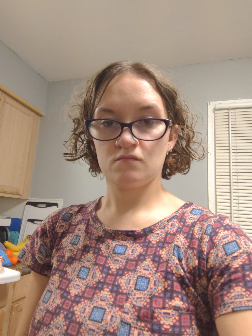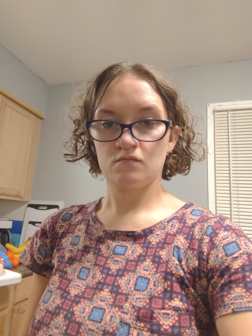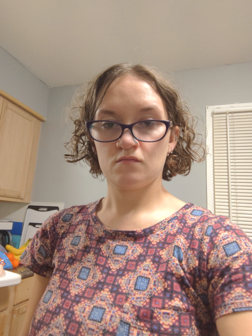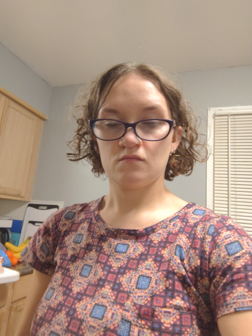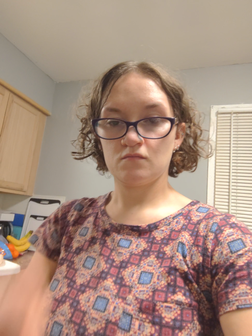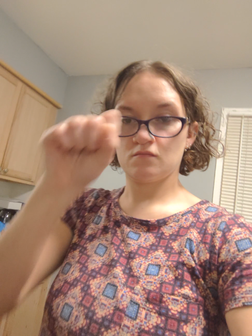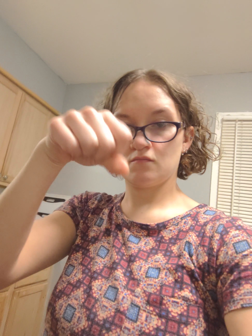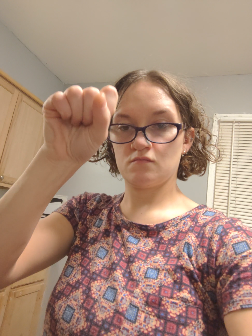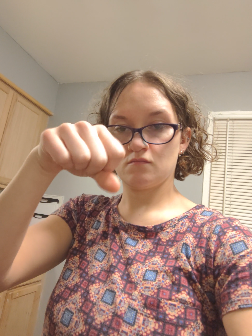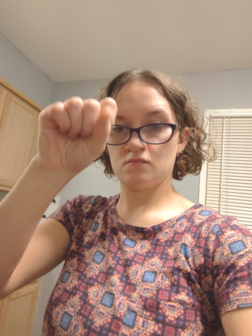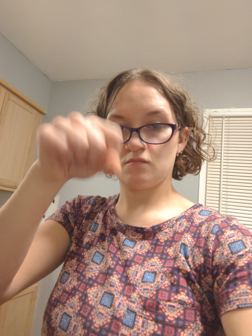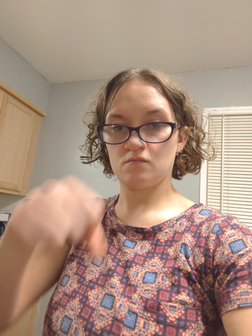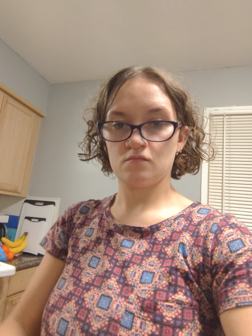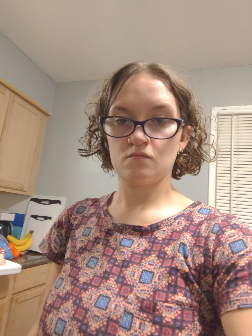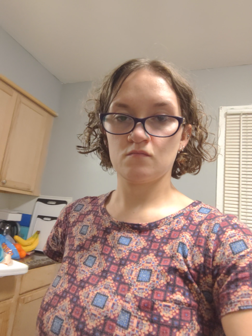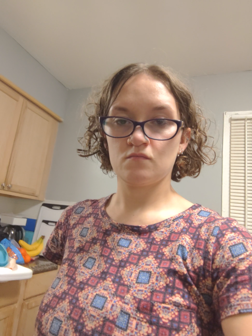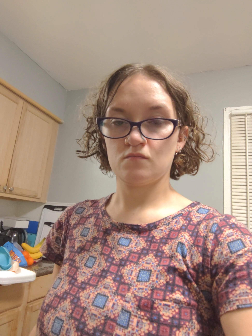yes